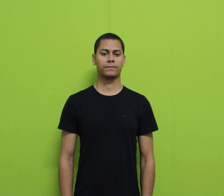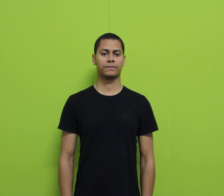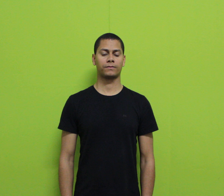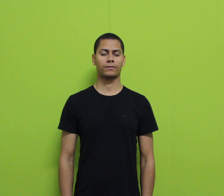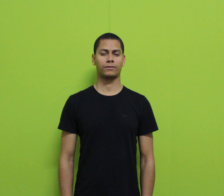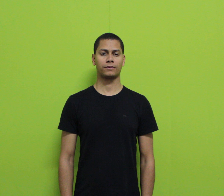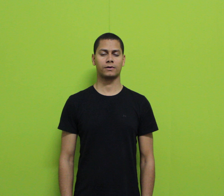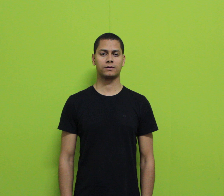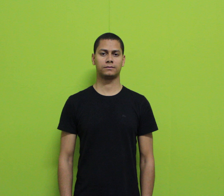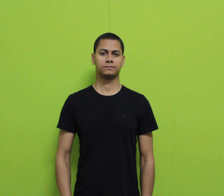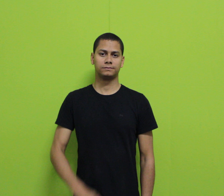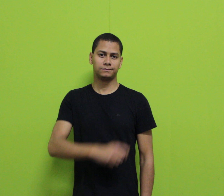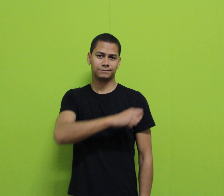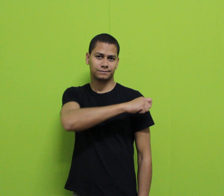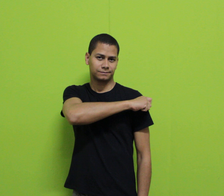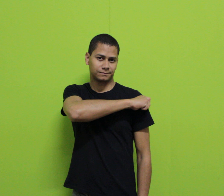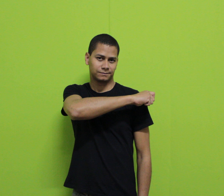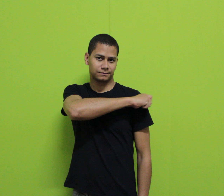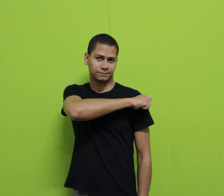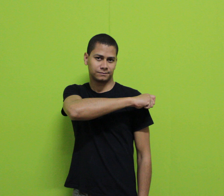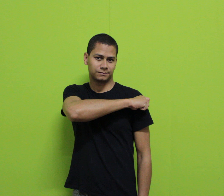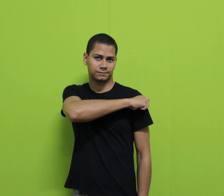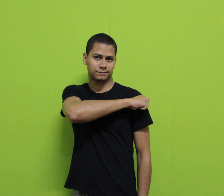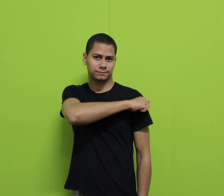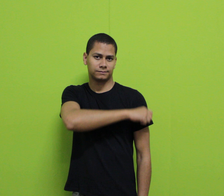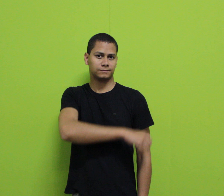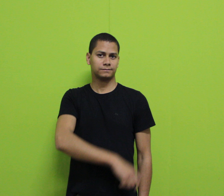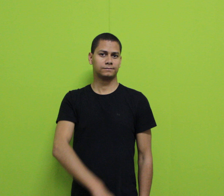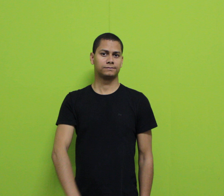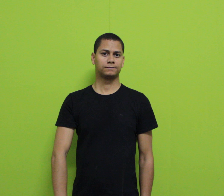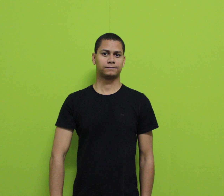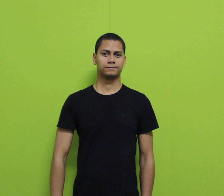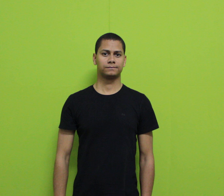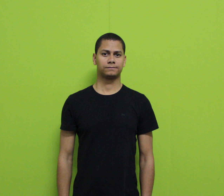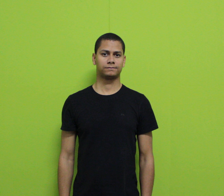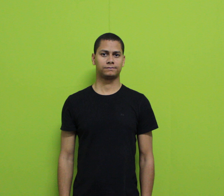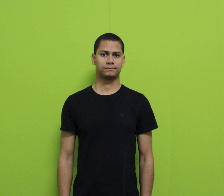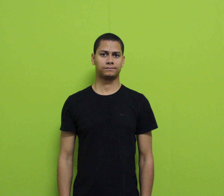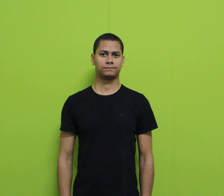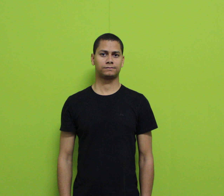aluno